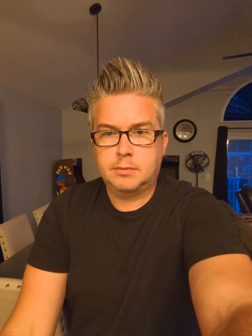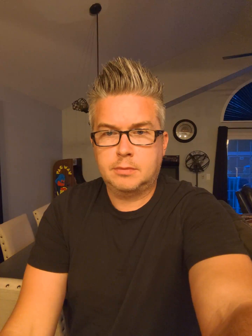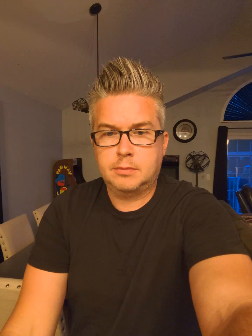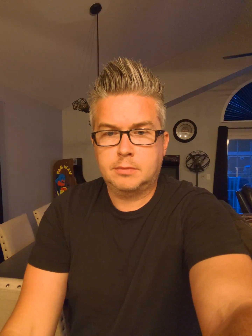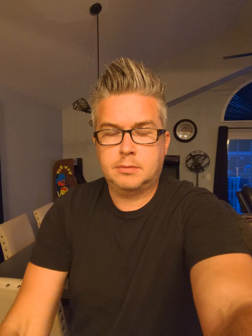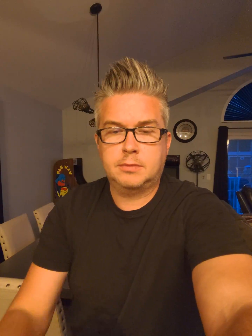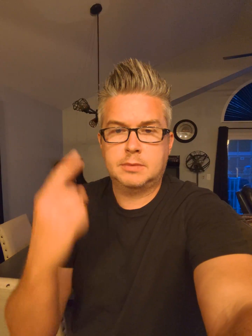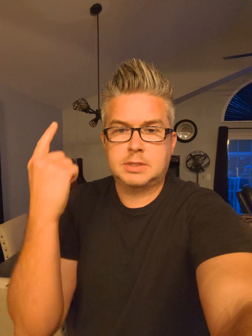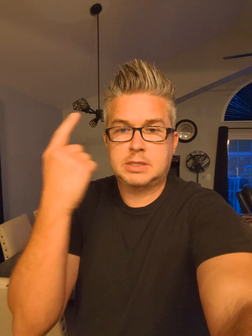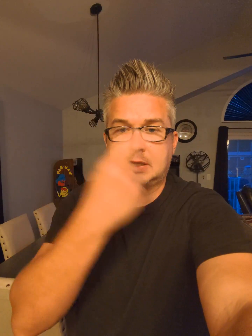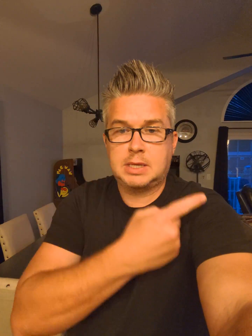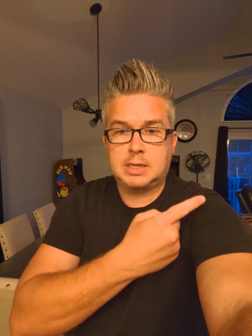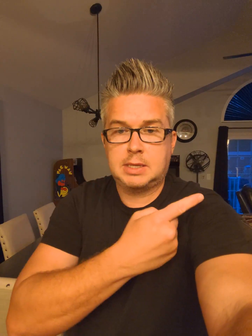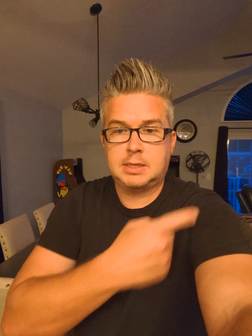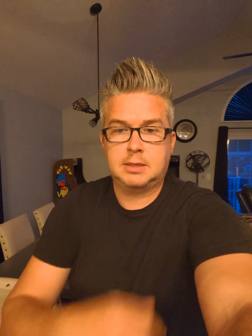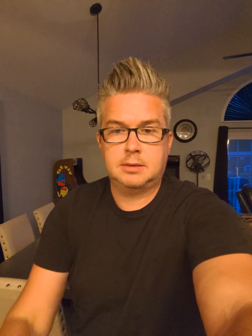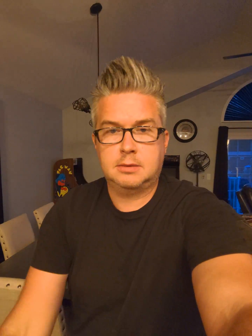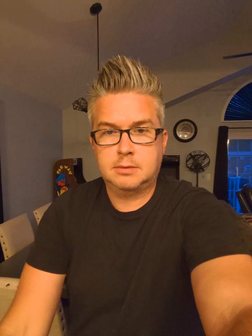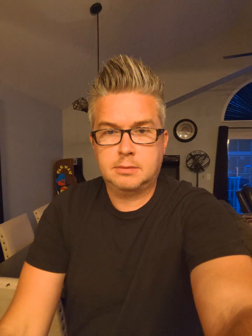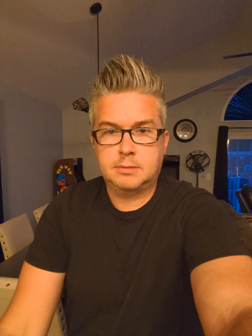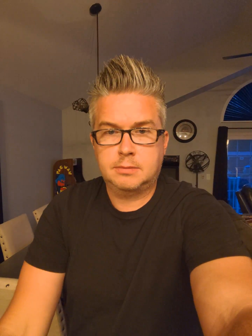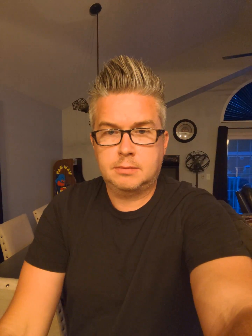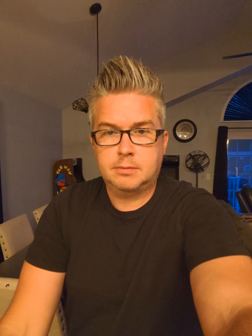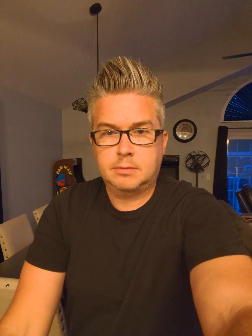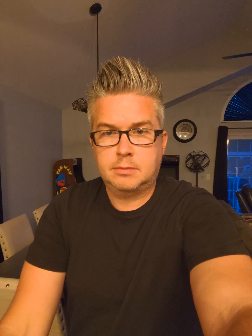day